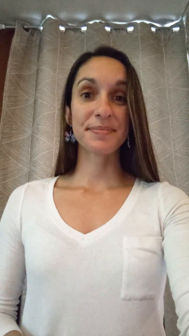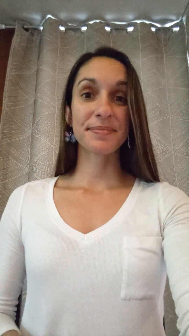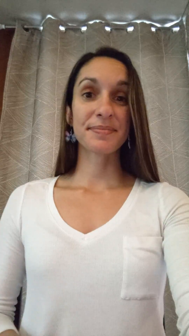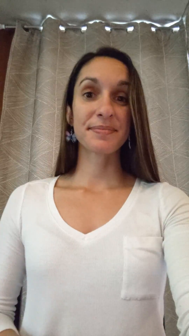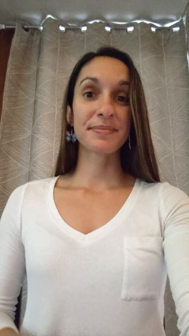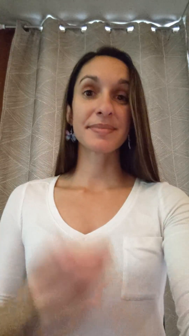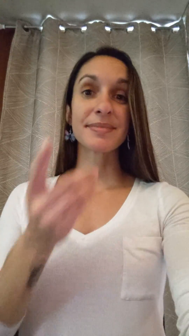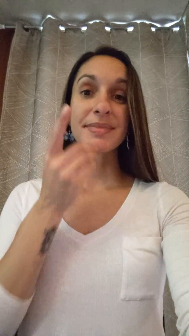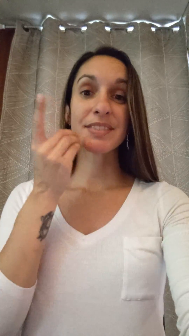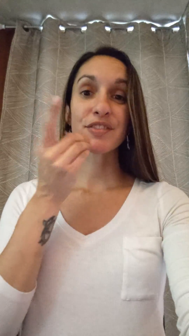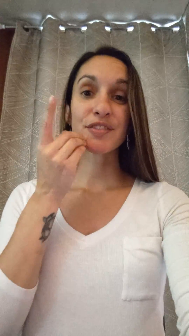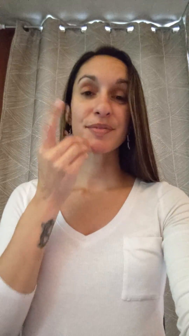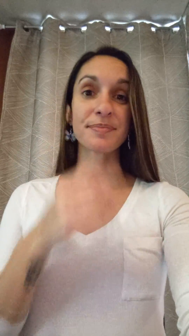dinner